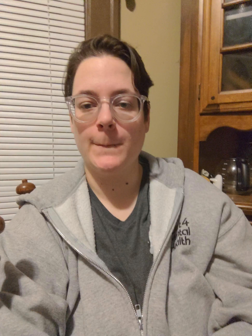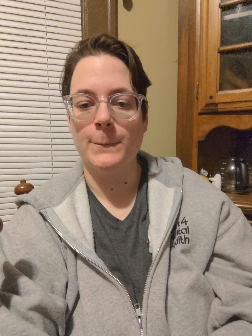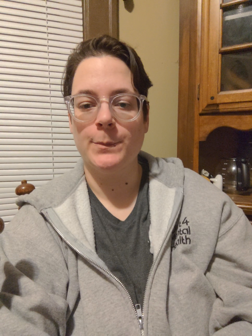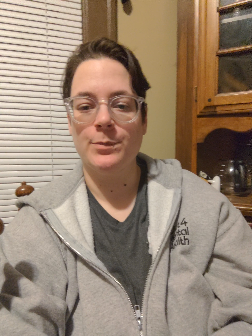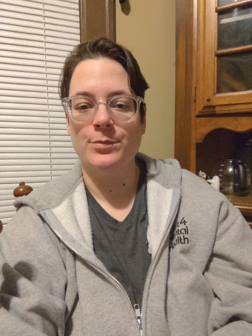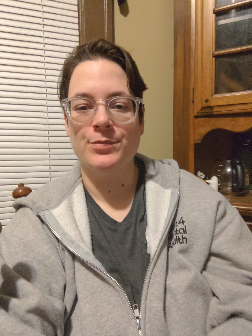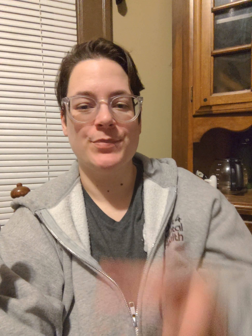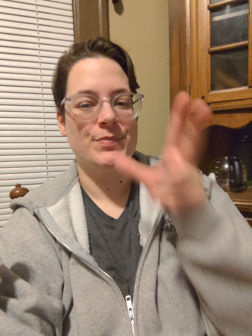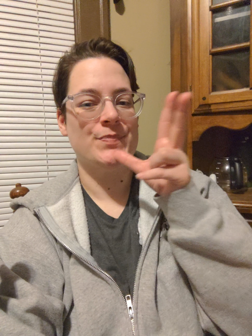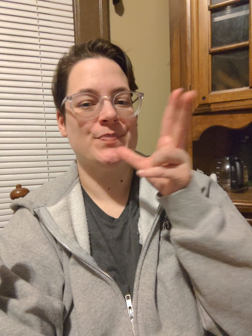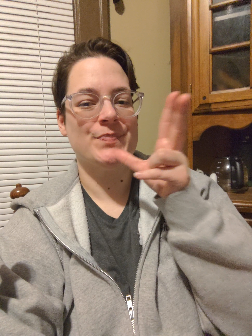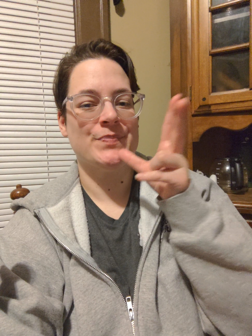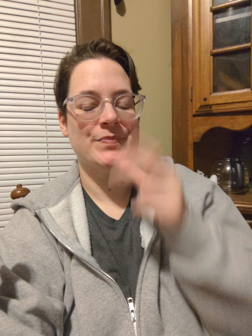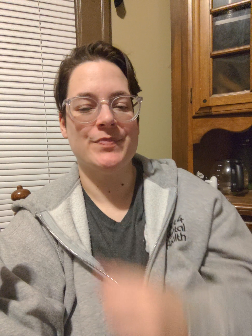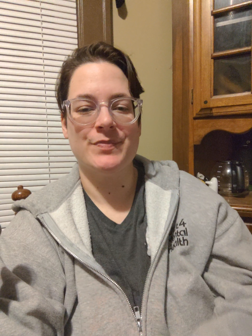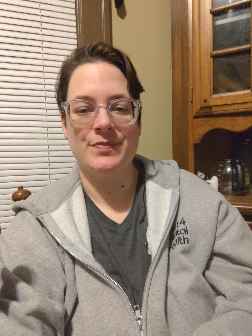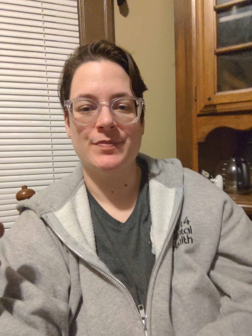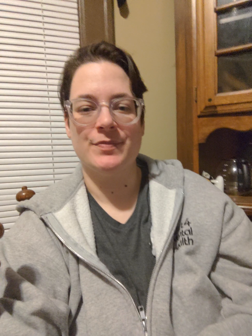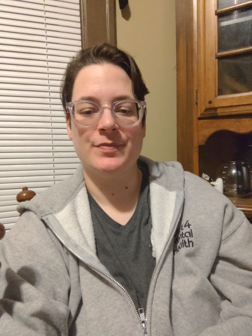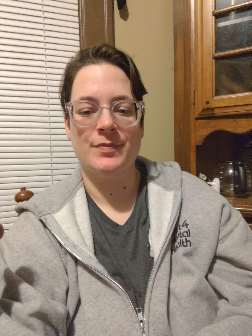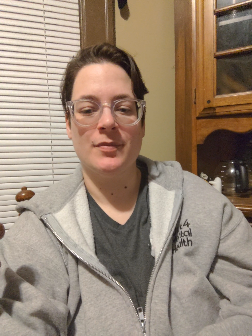hen